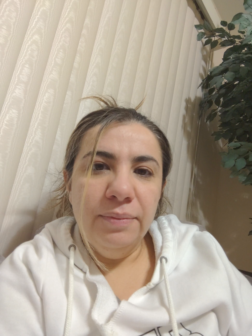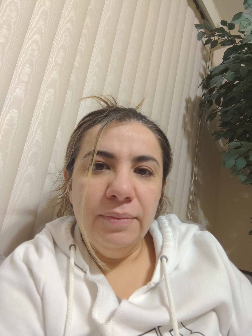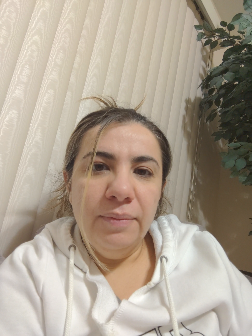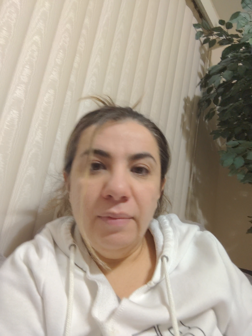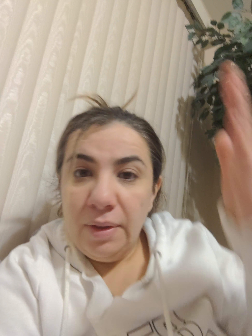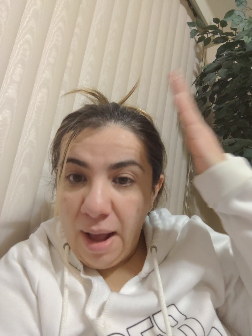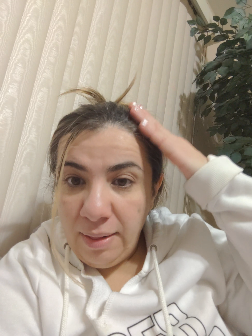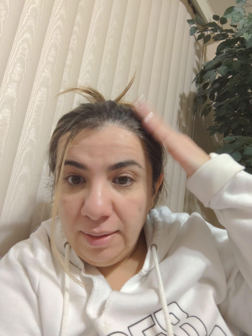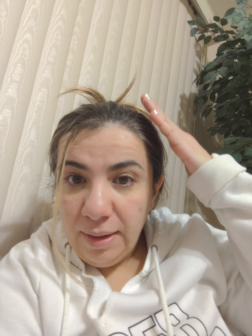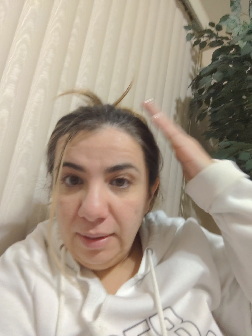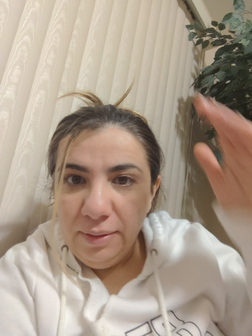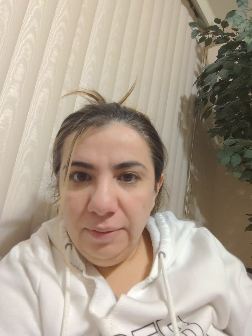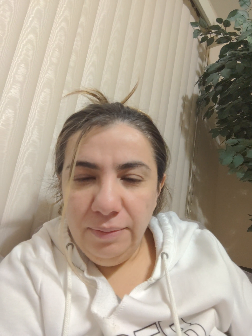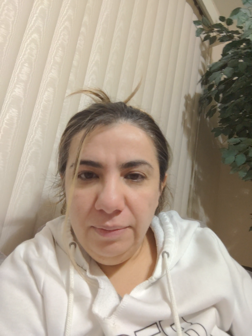hat